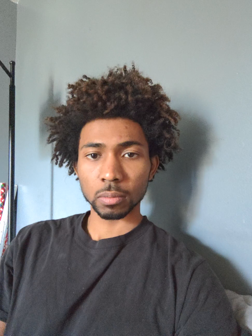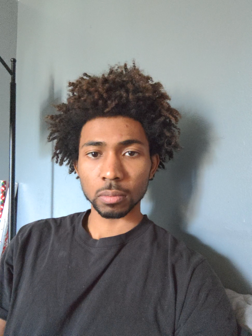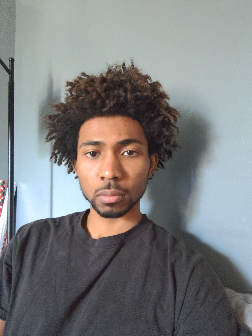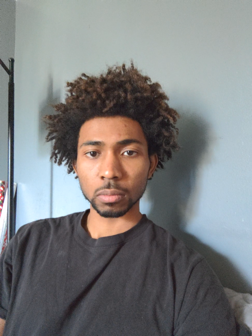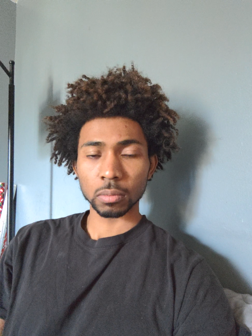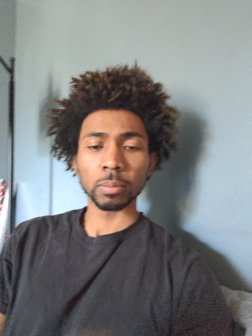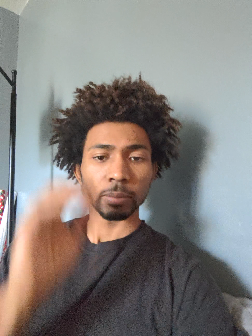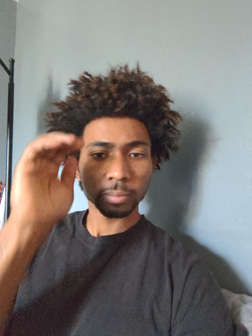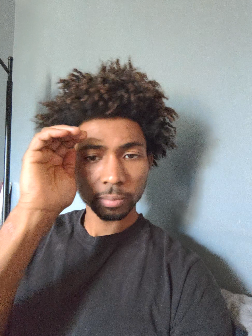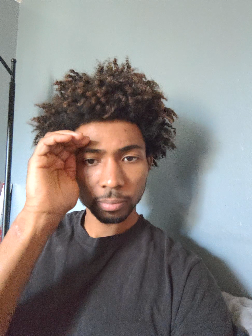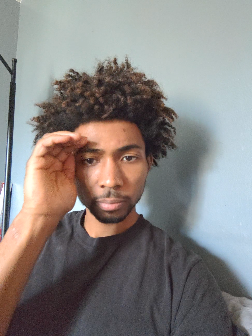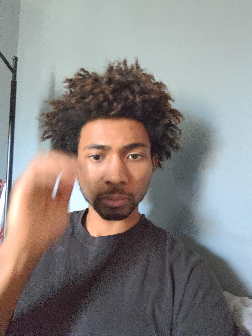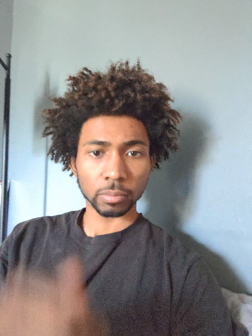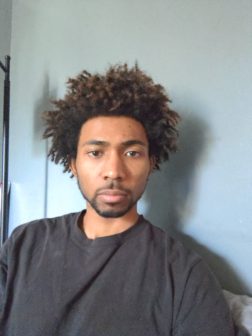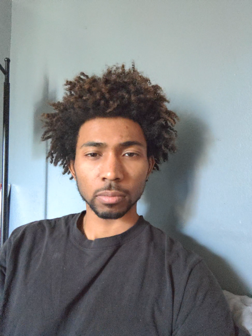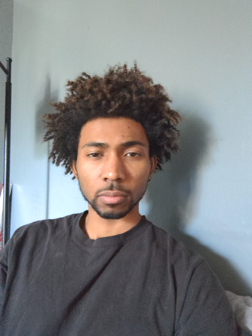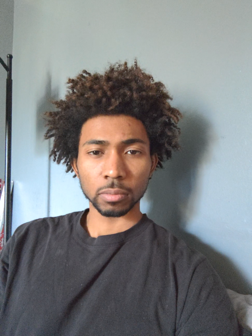listen